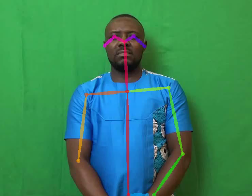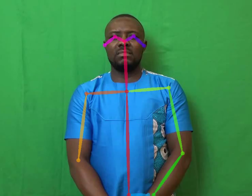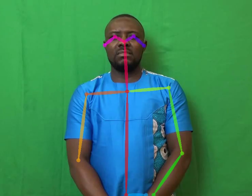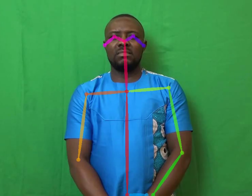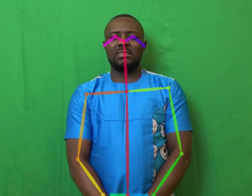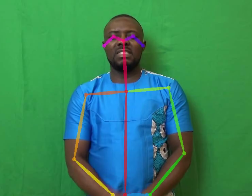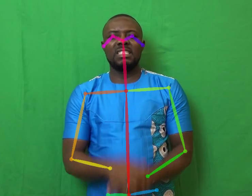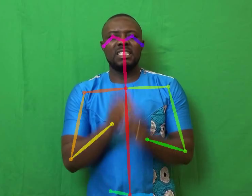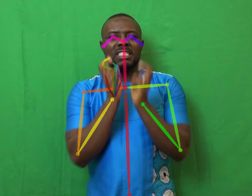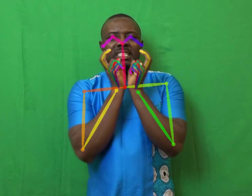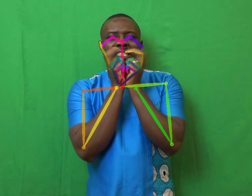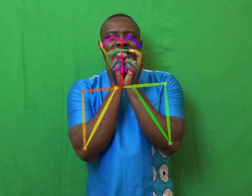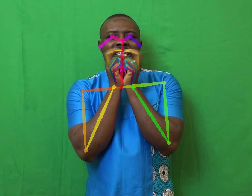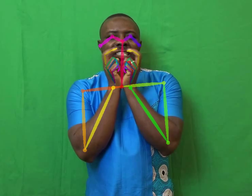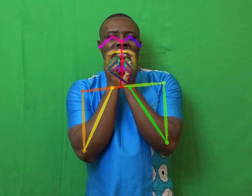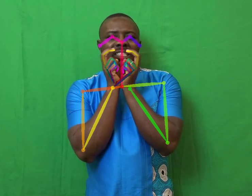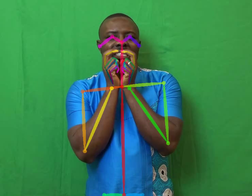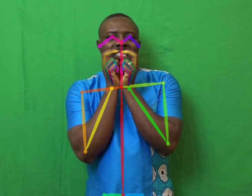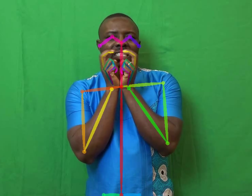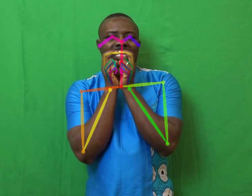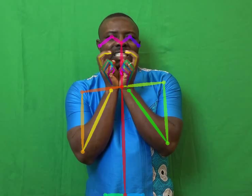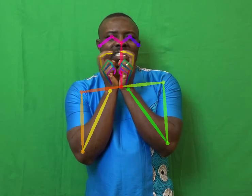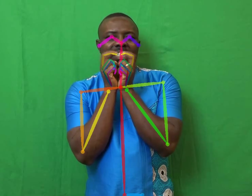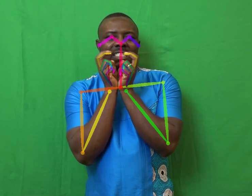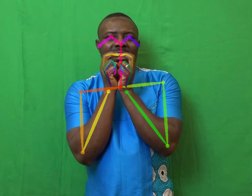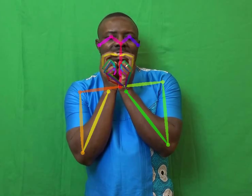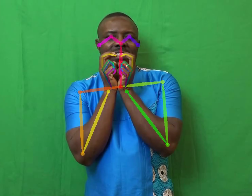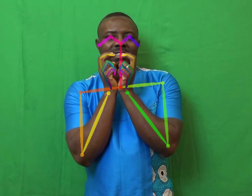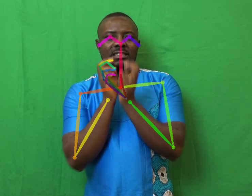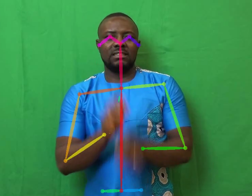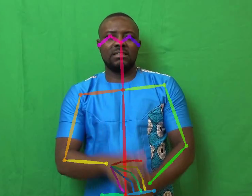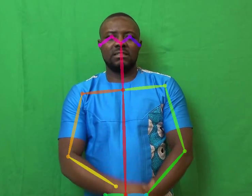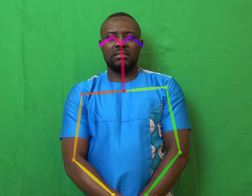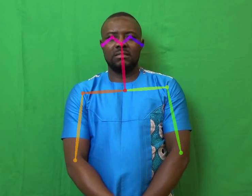squirrel